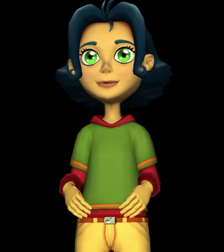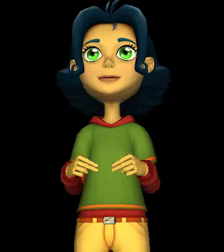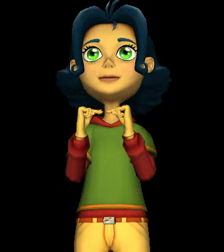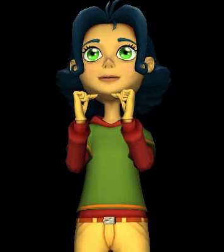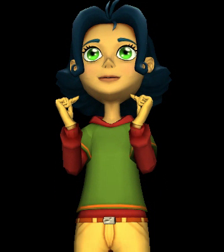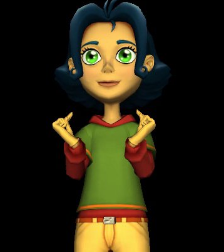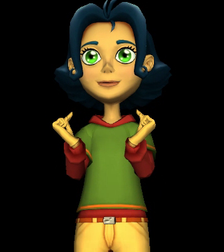جسر